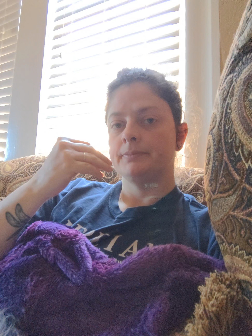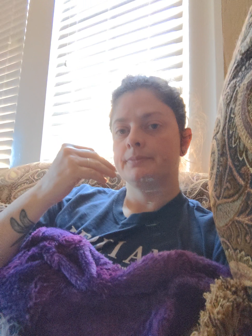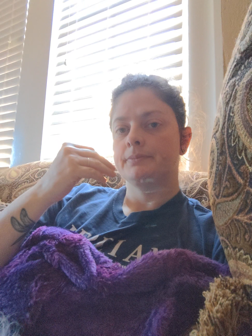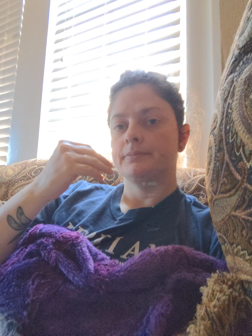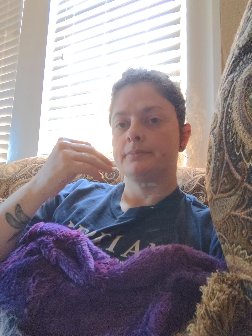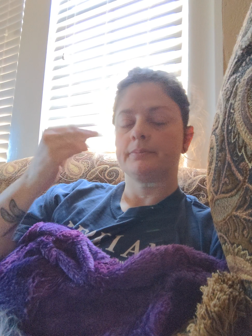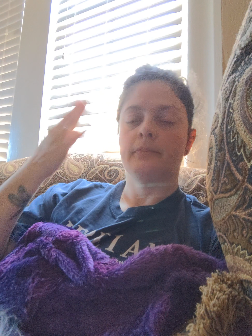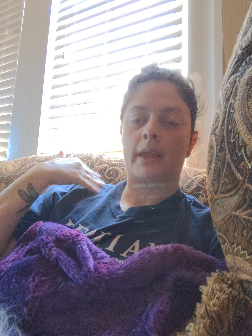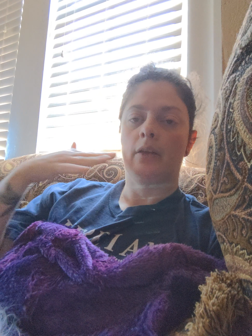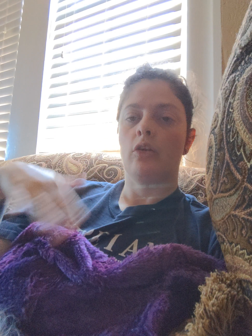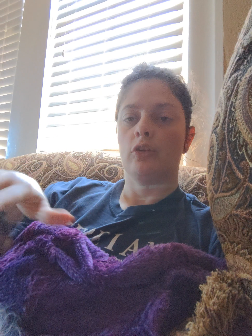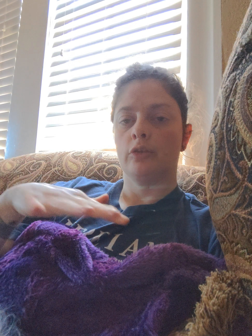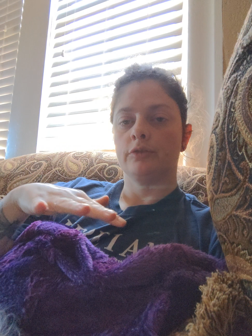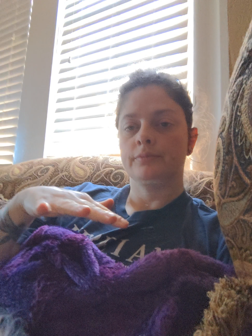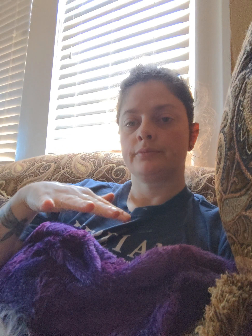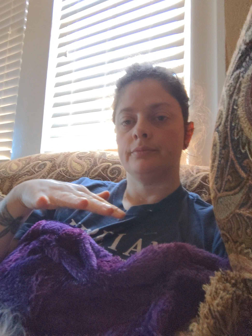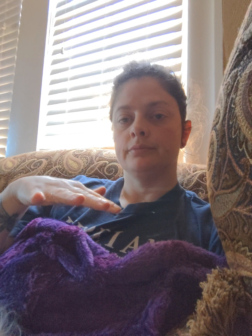backyard